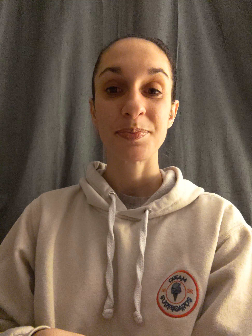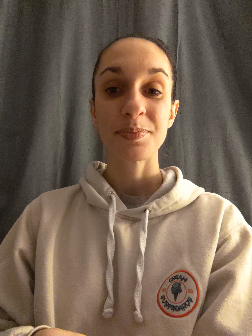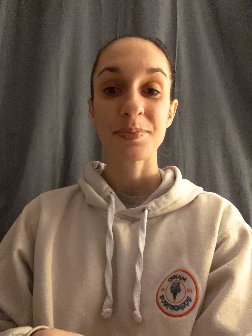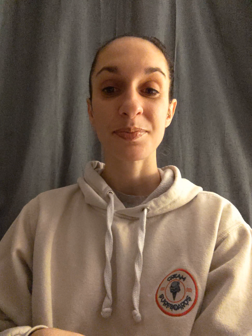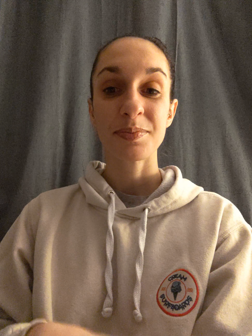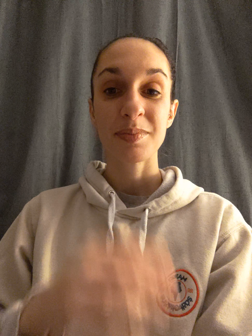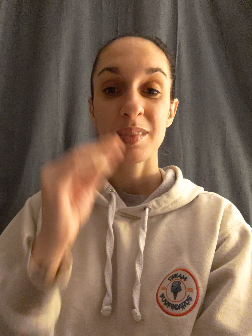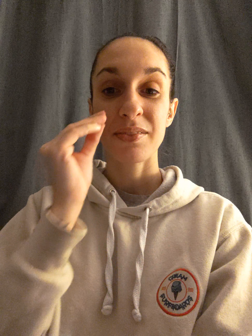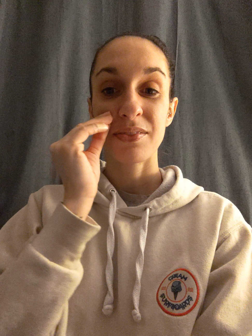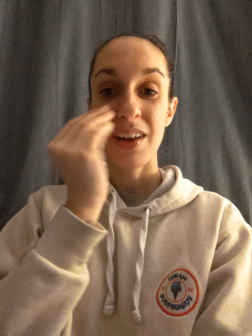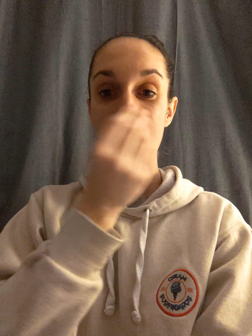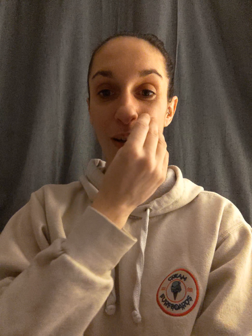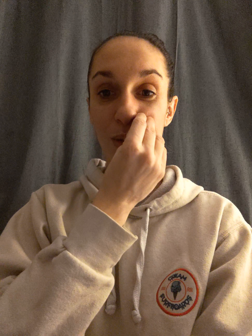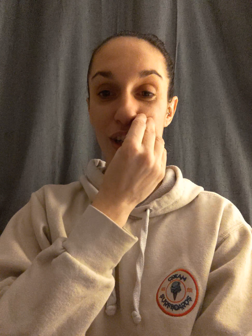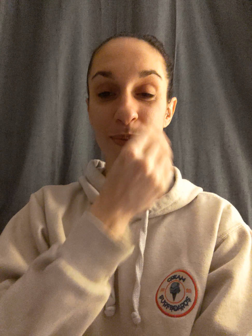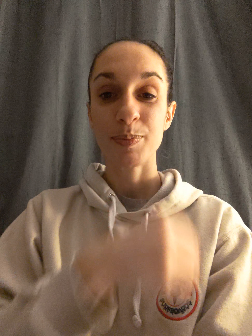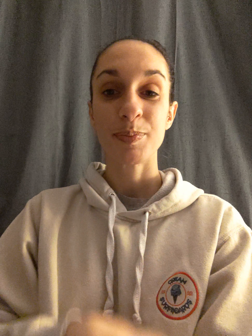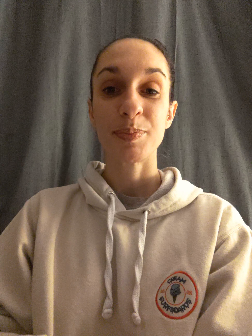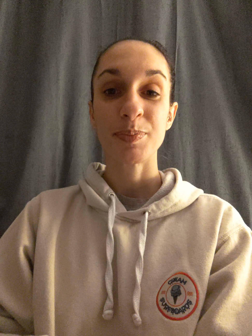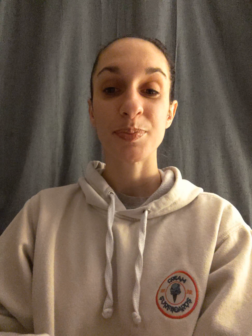flower